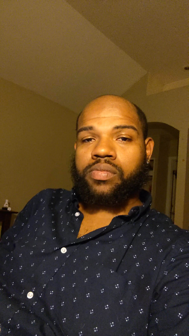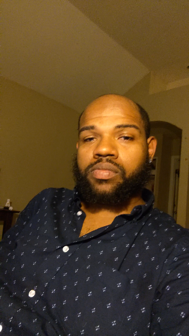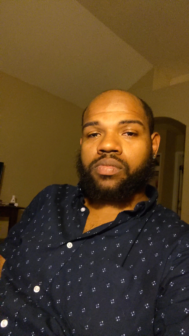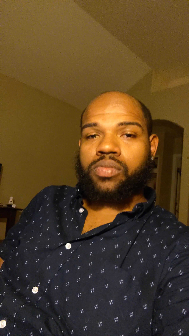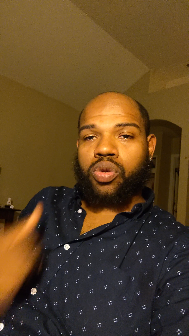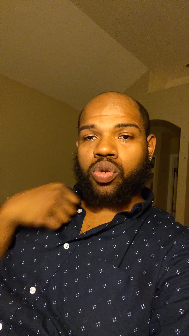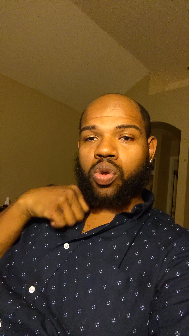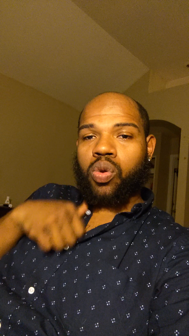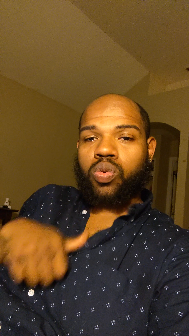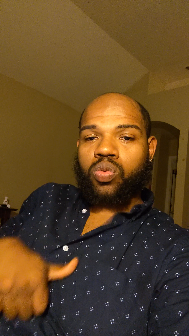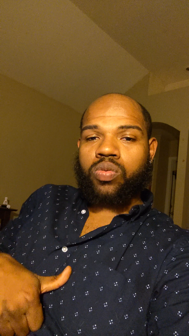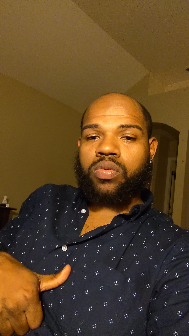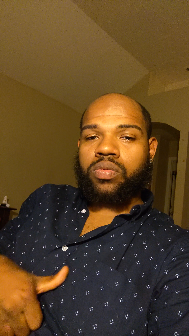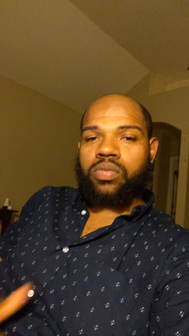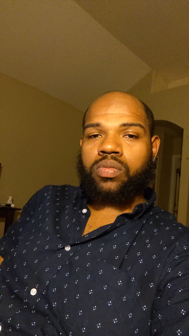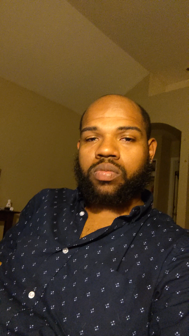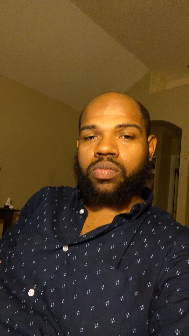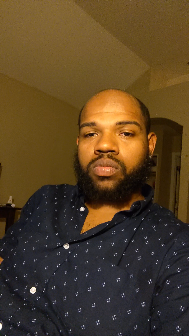coats